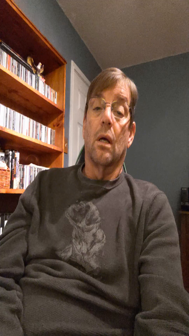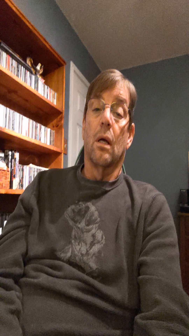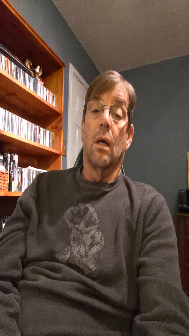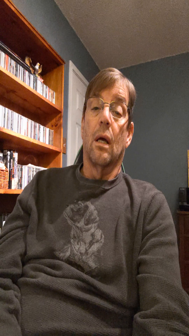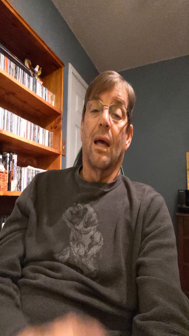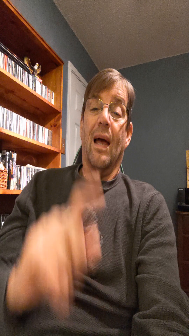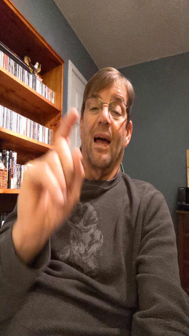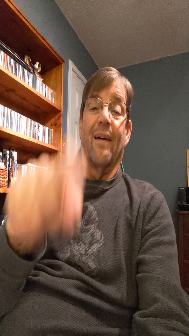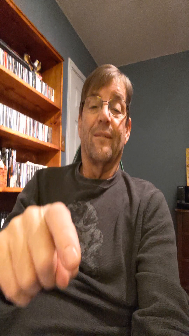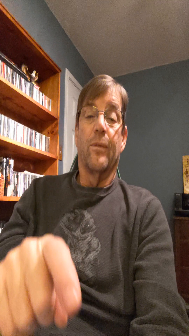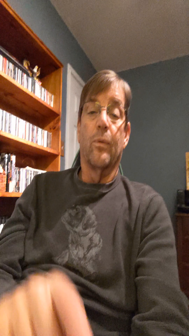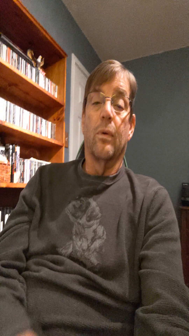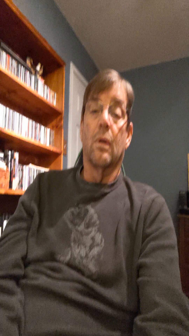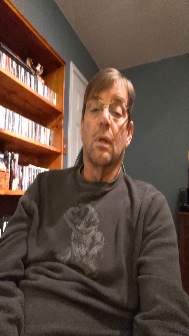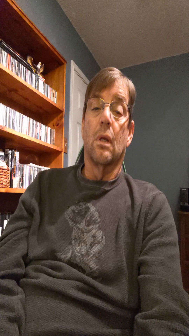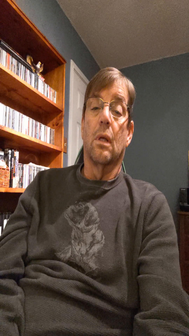have to